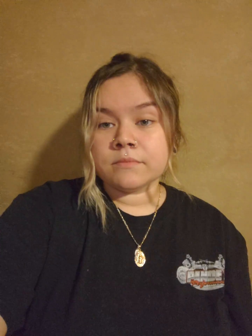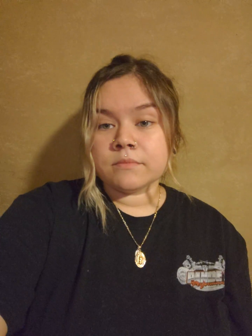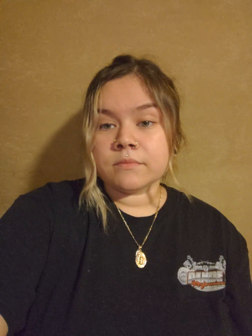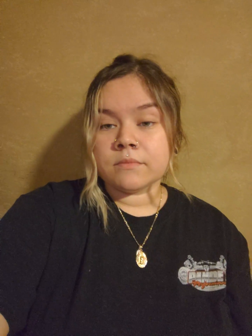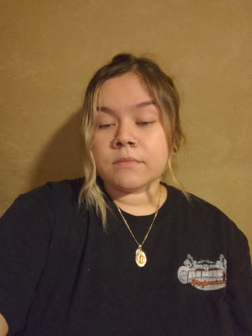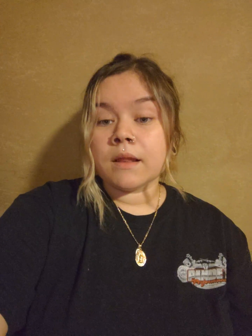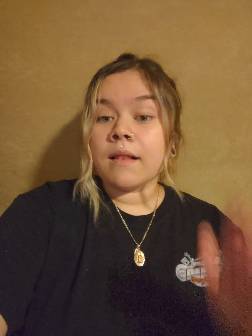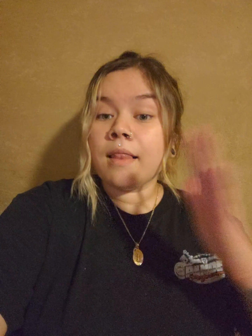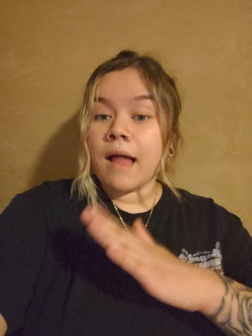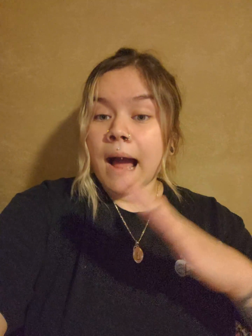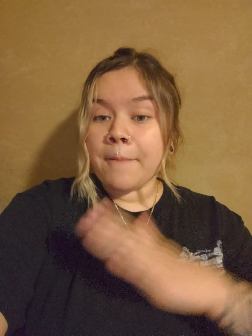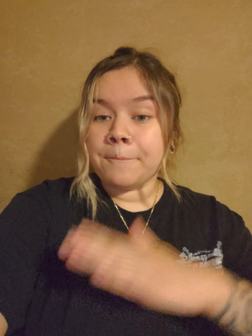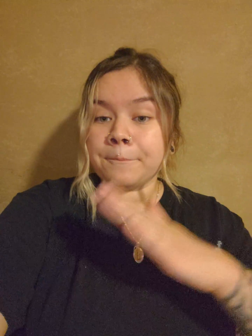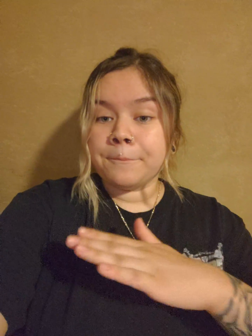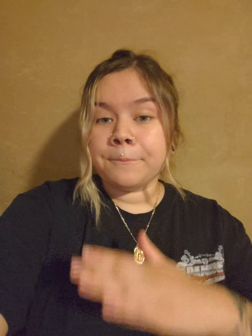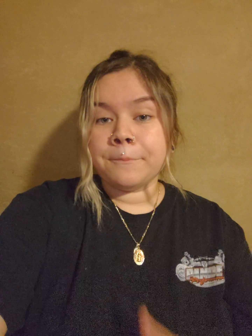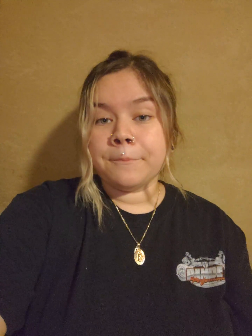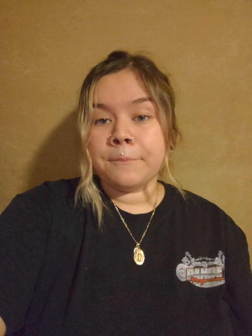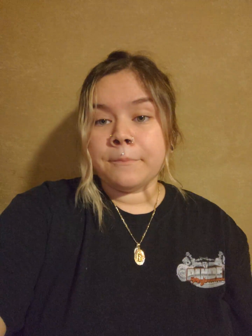clap